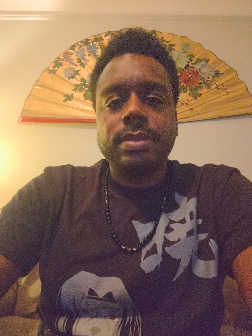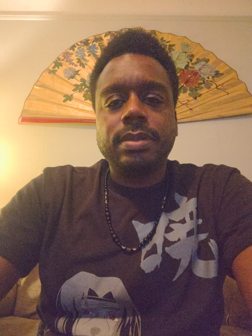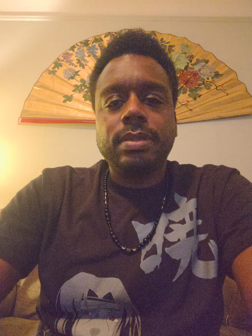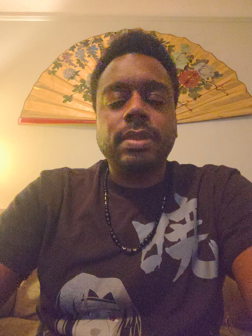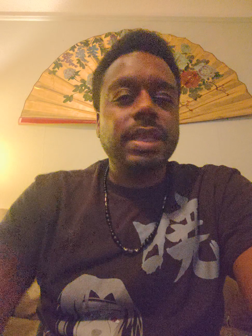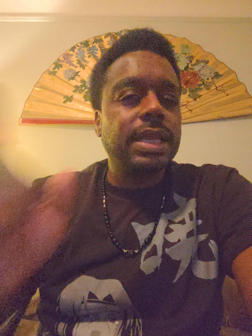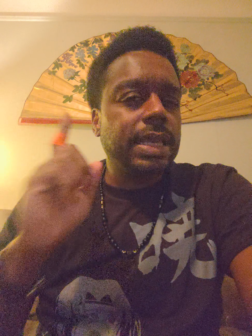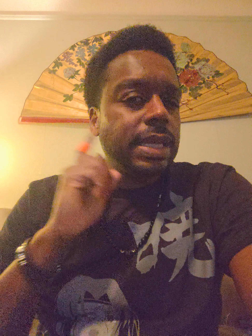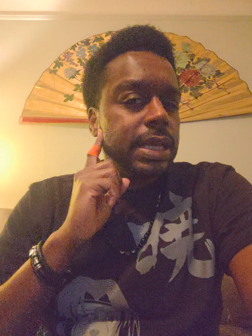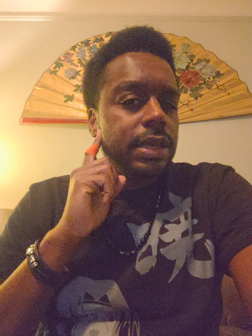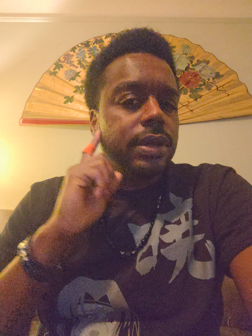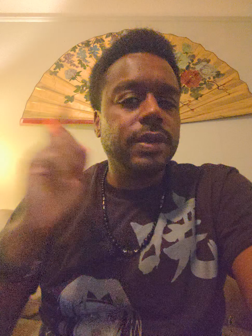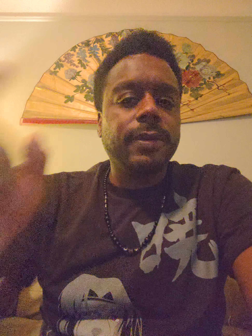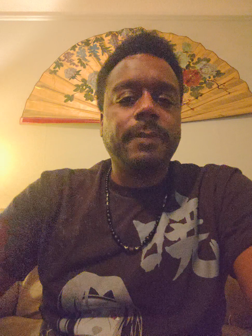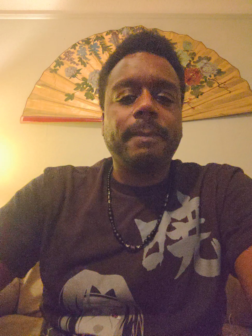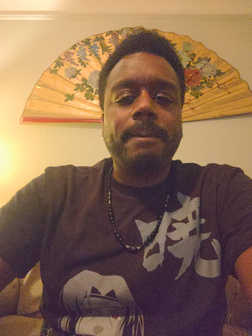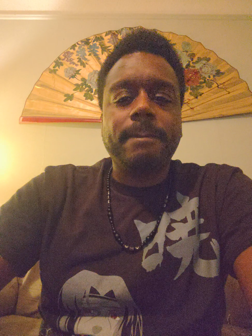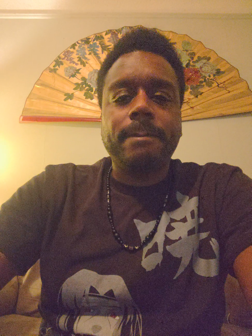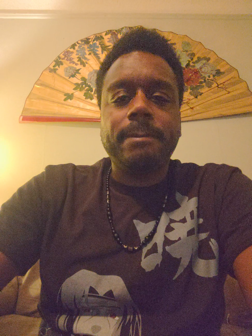hear